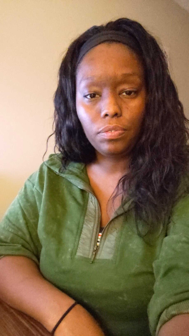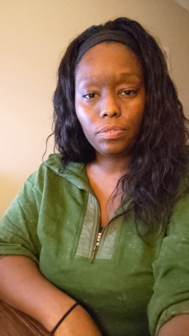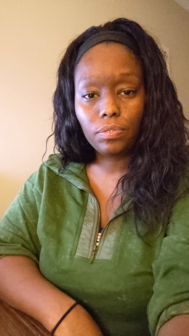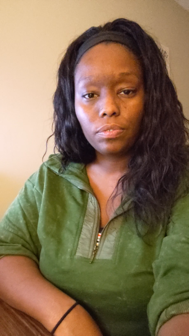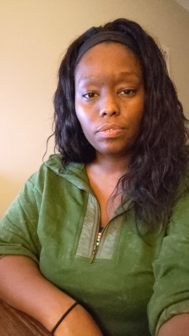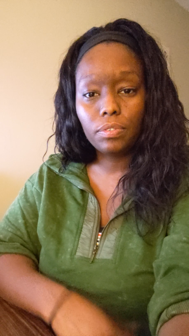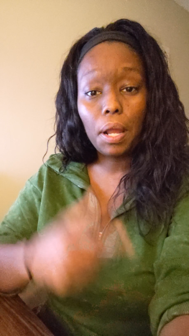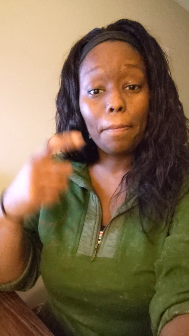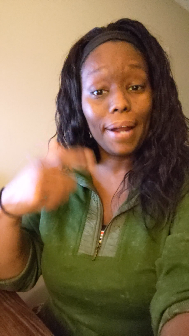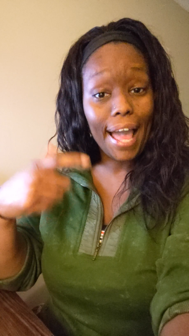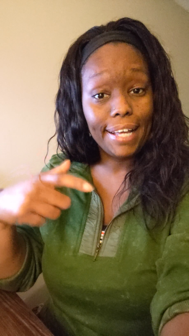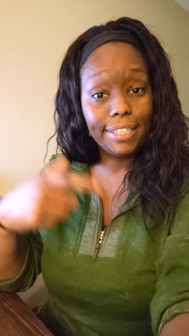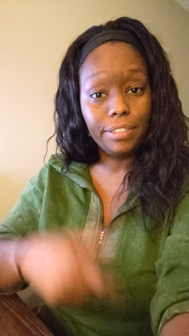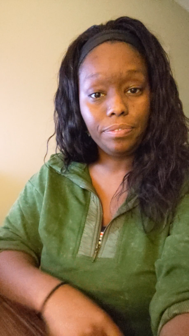plate